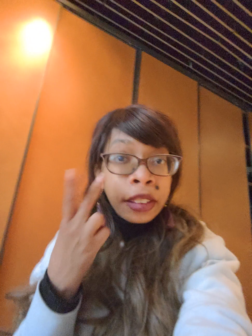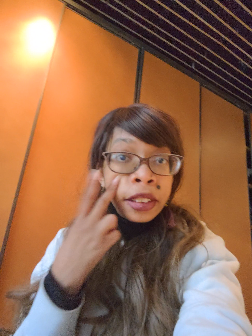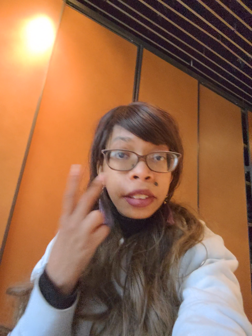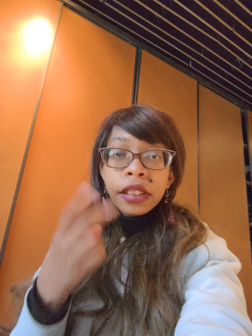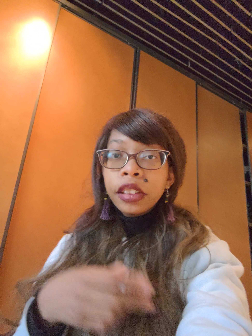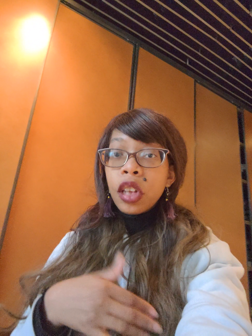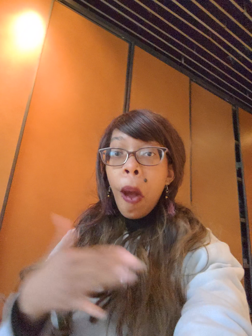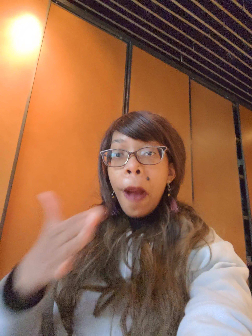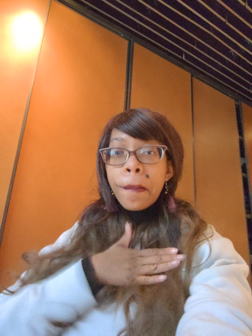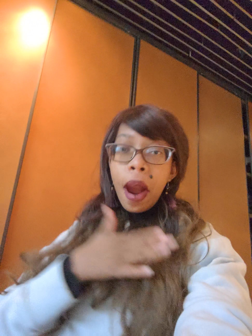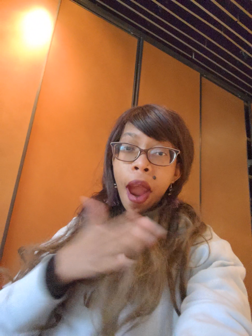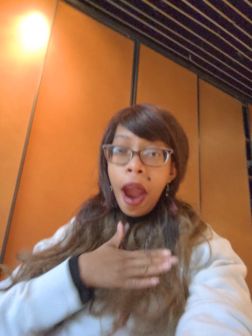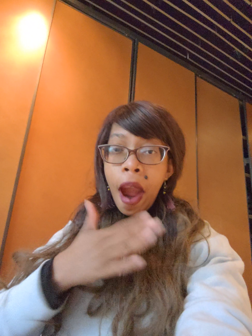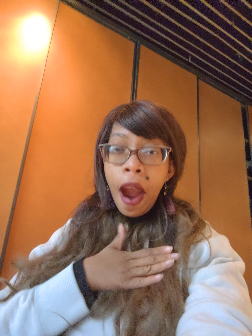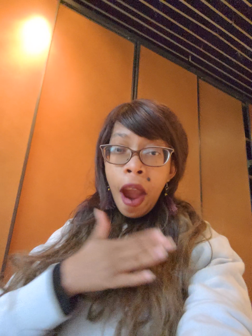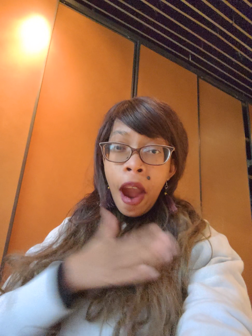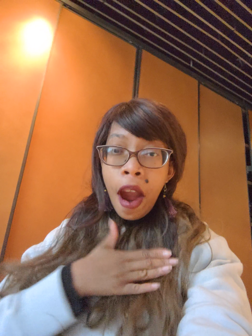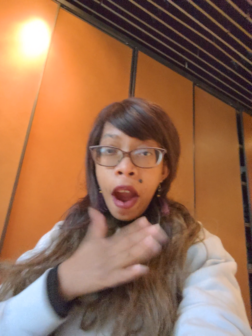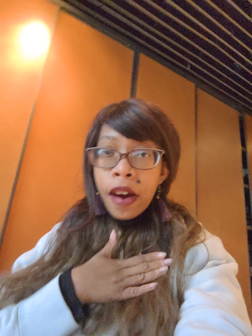my